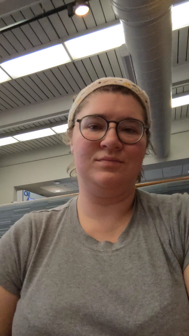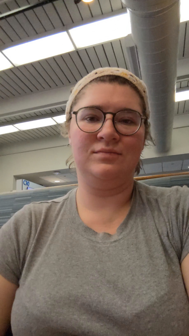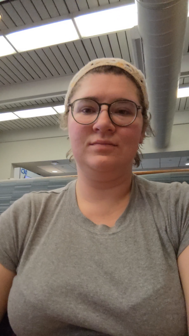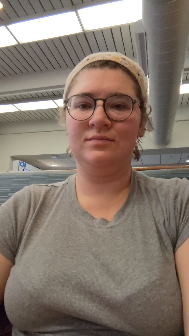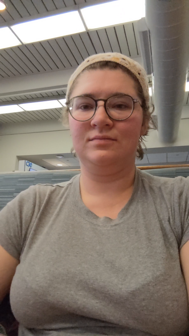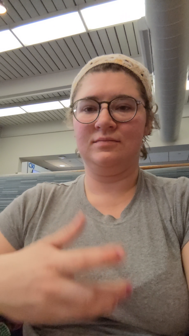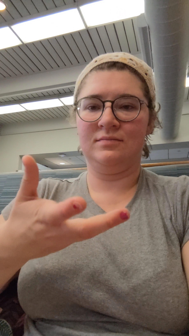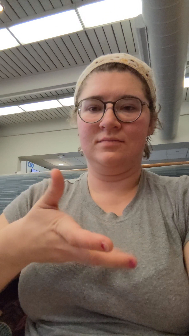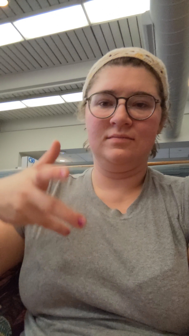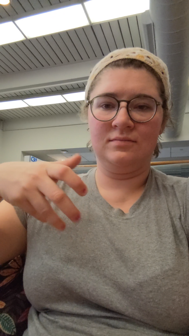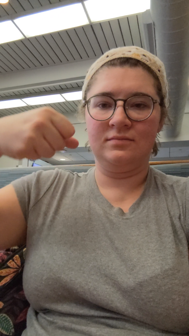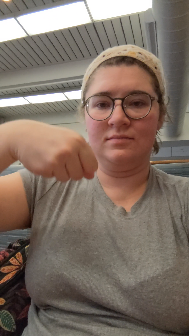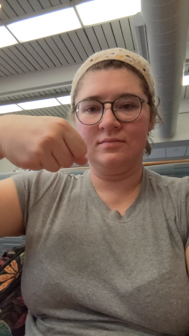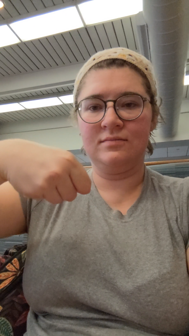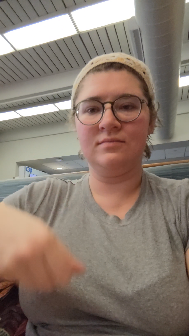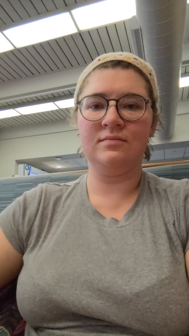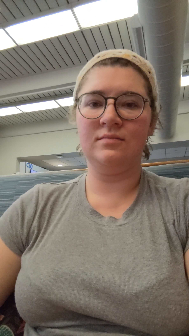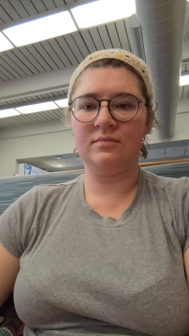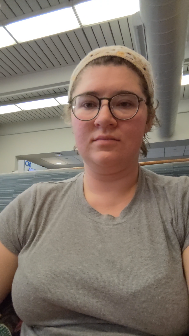basket